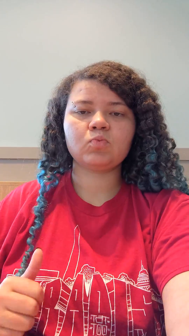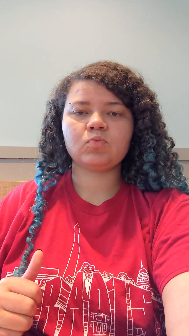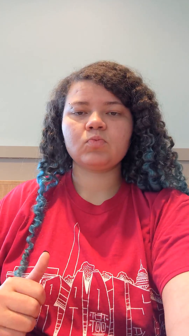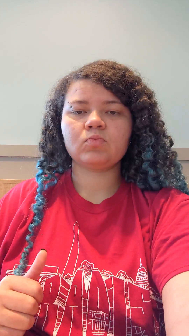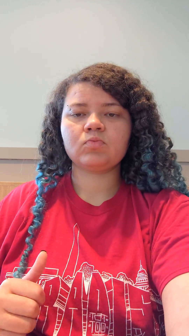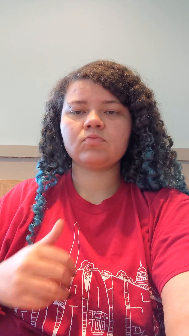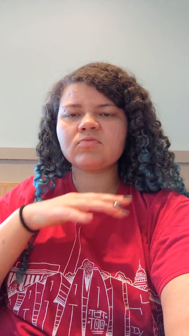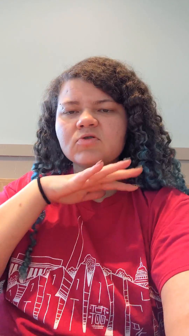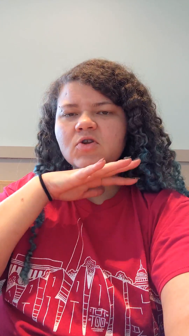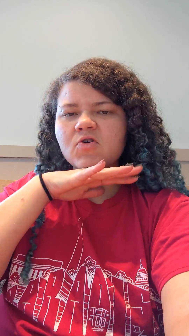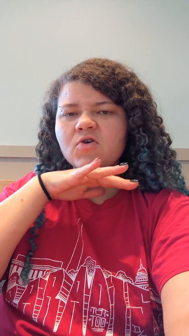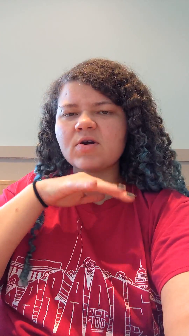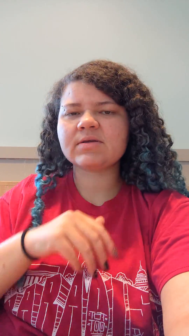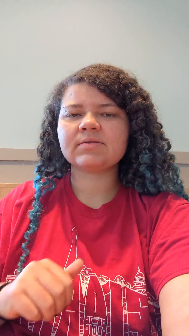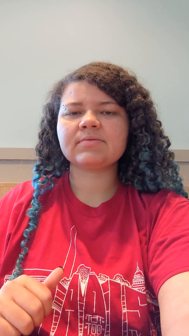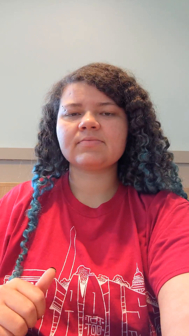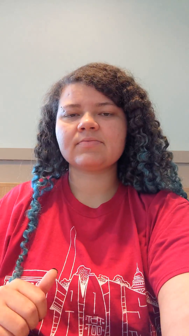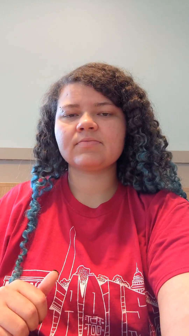naughty